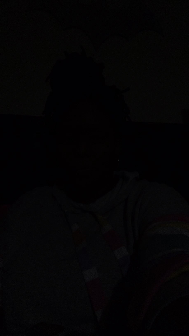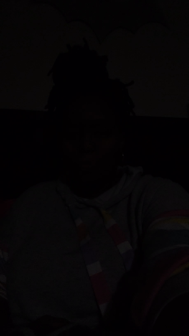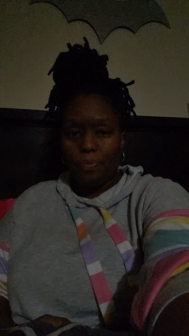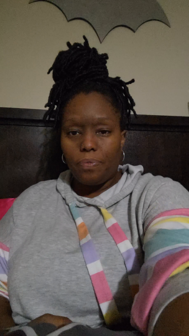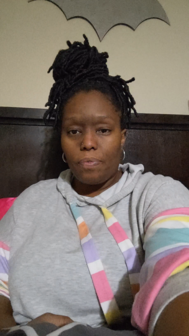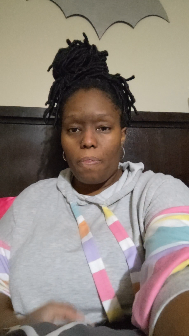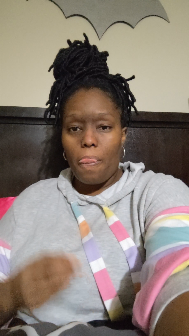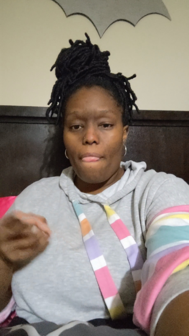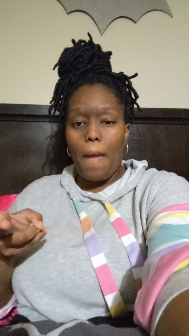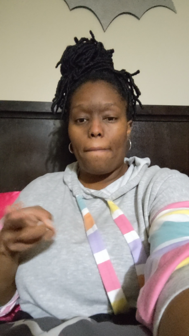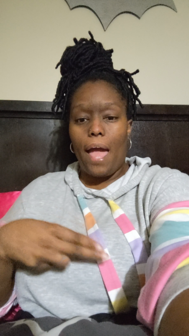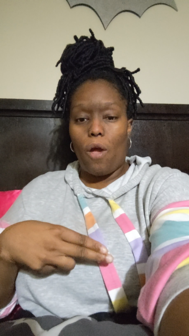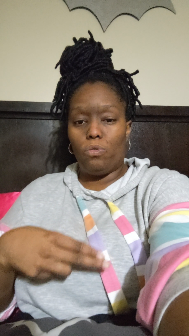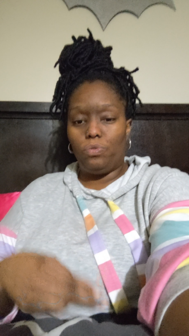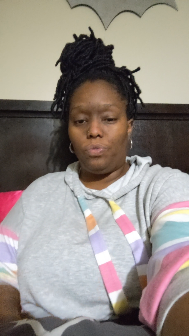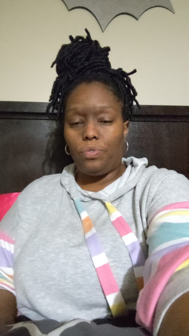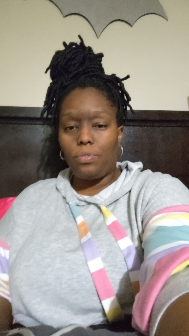belt